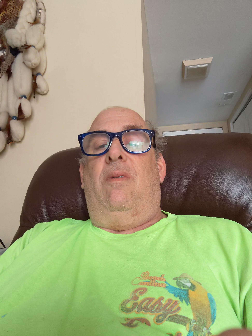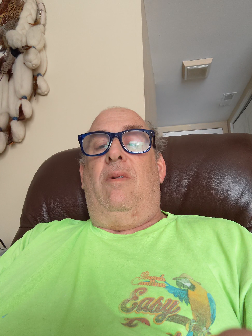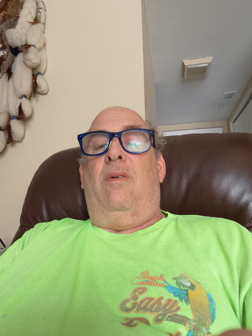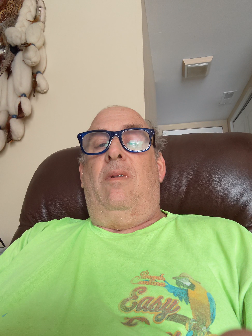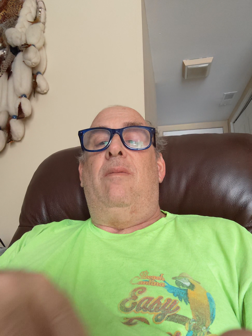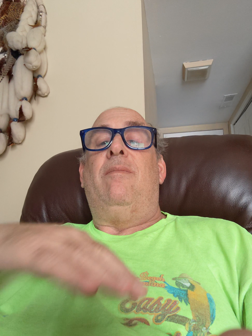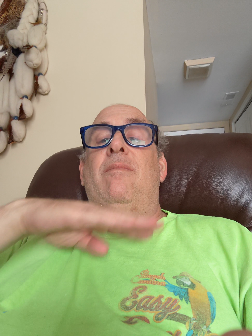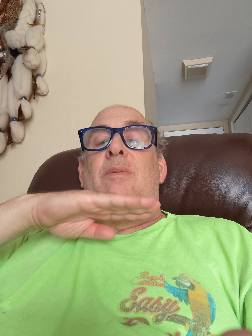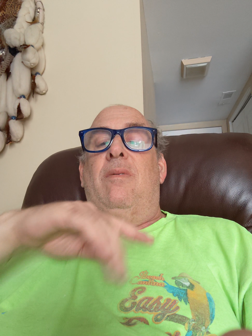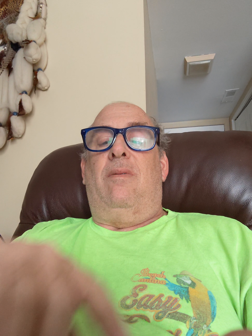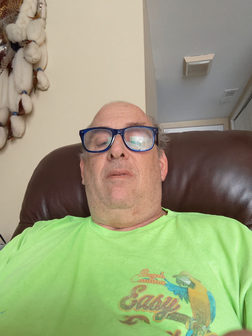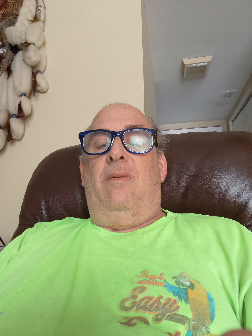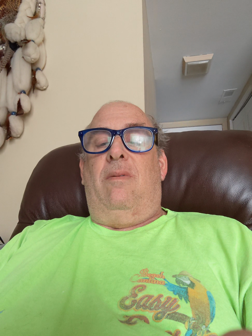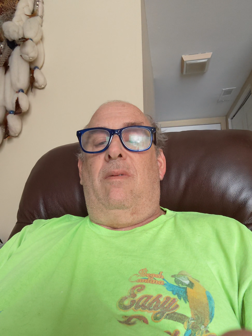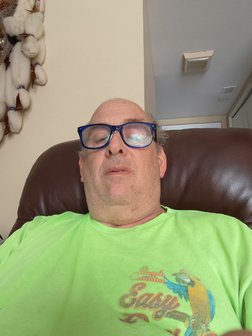pig